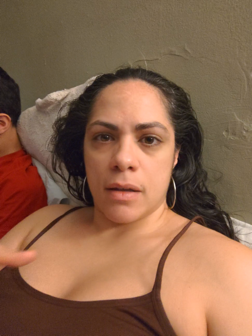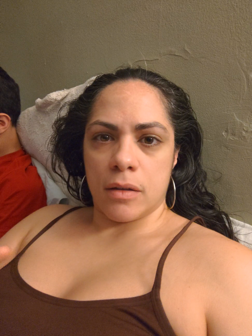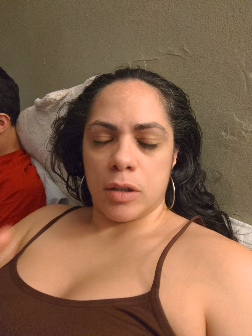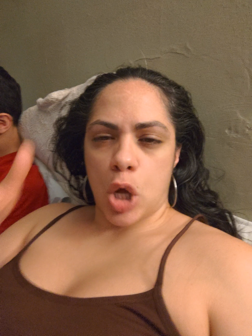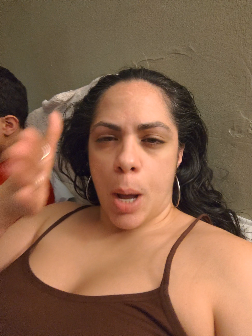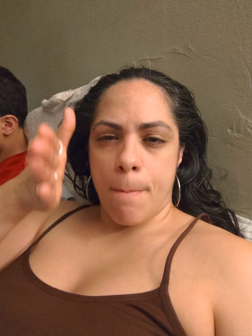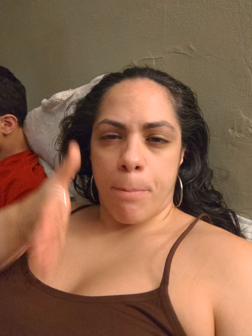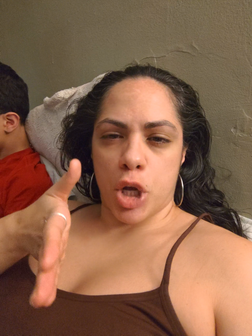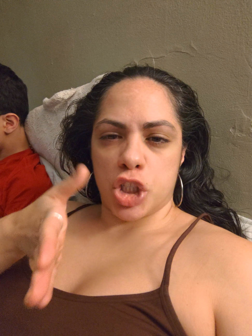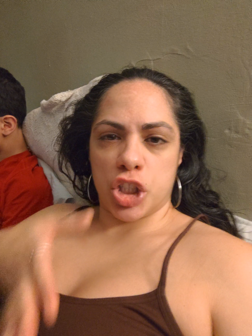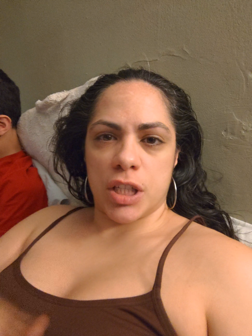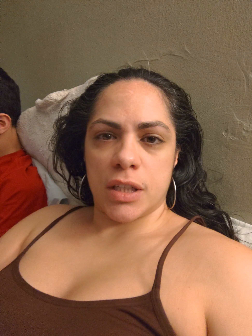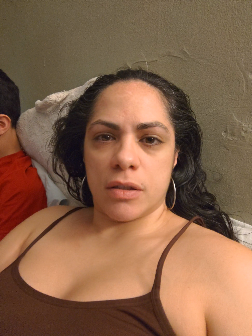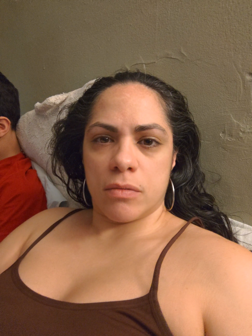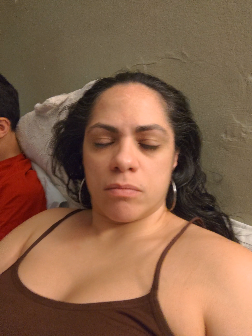person